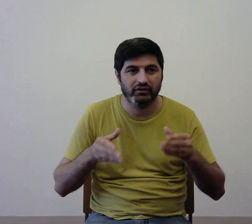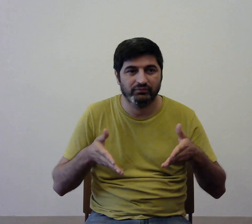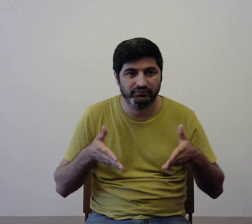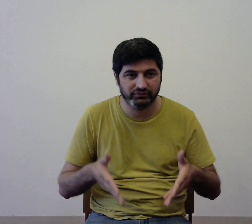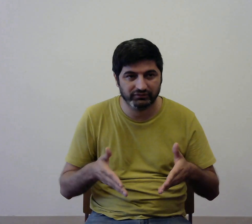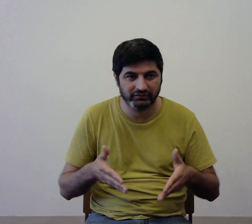bura